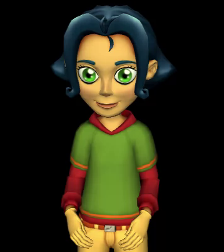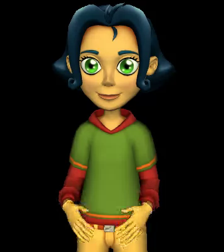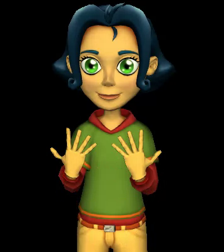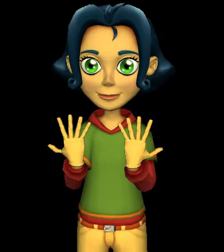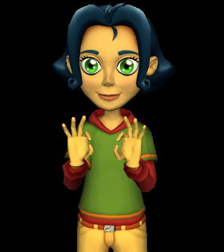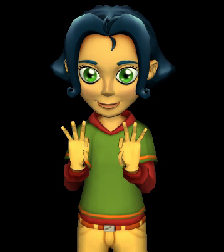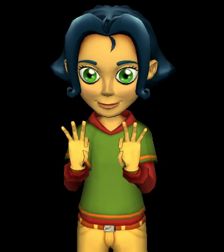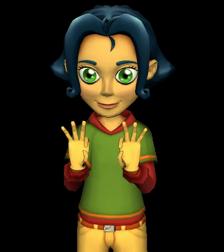10